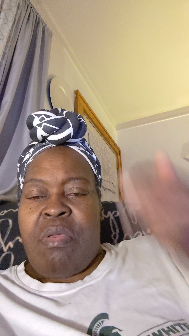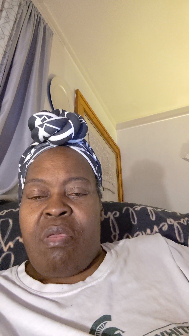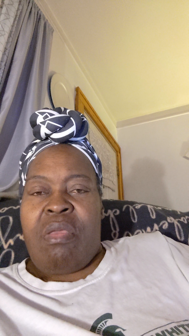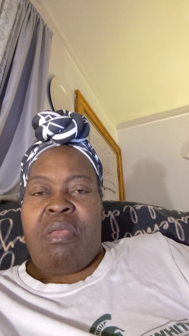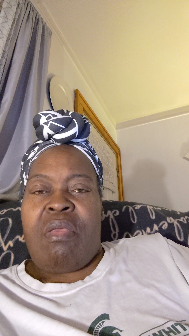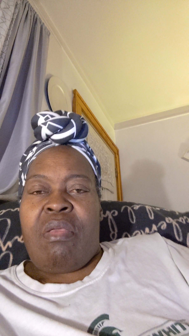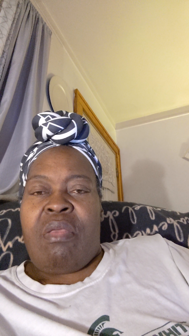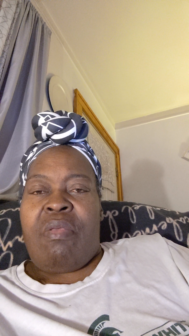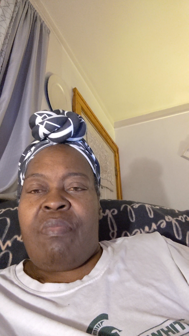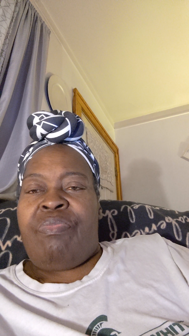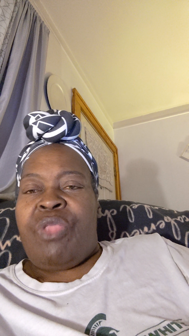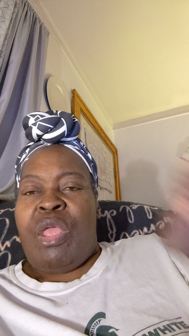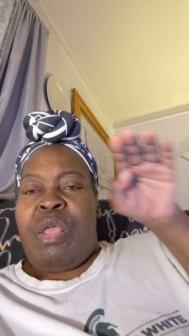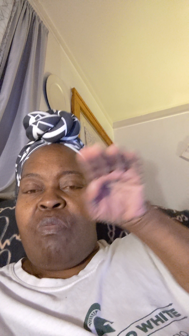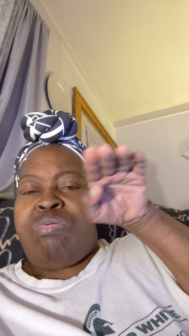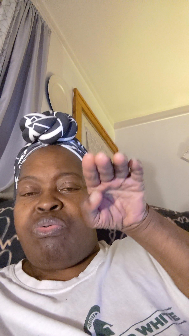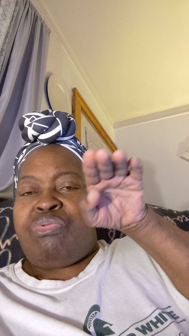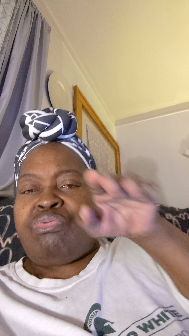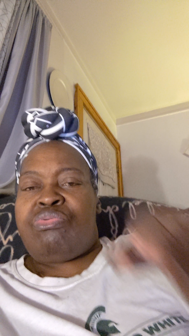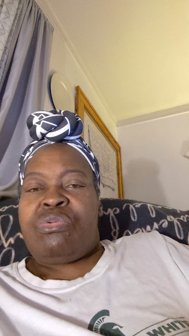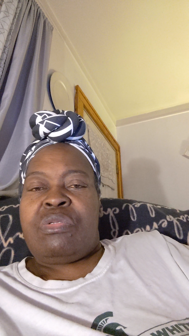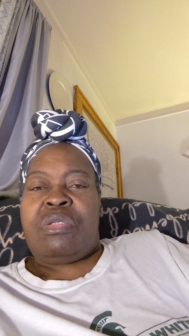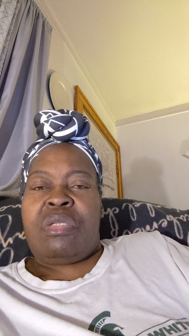boots